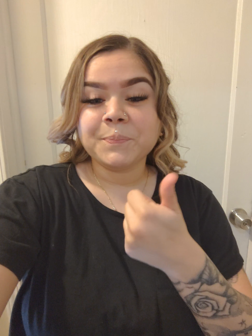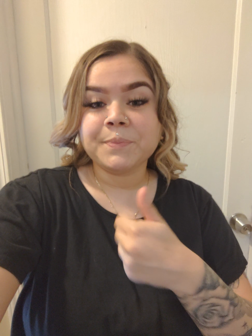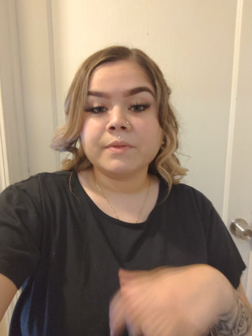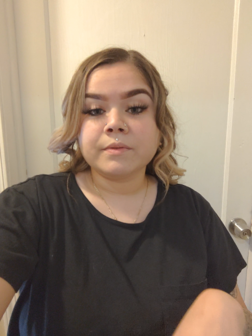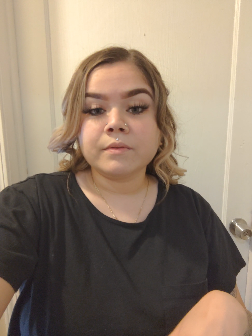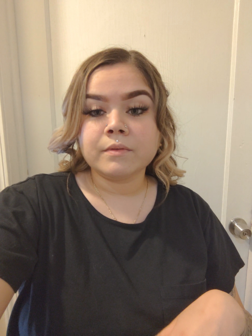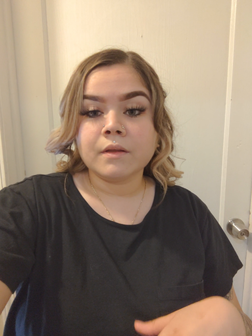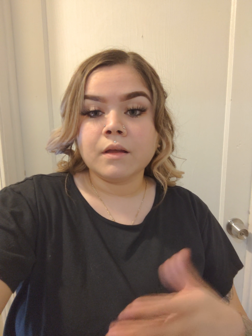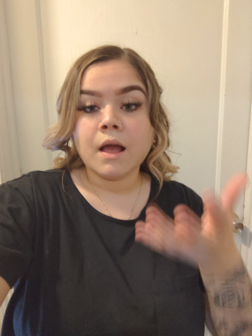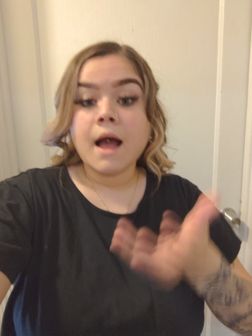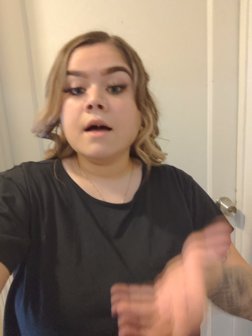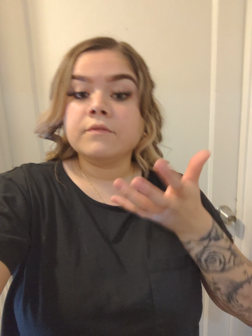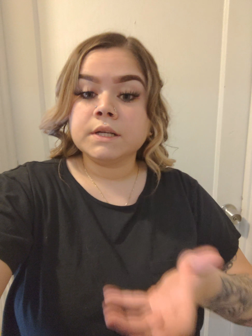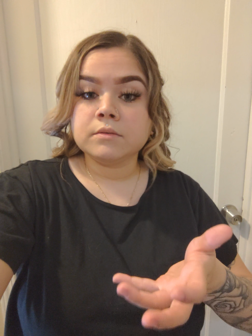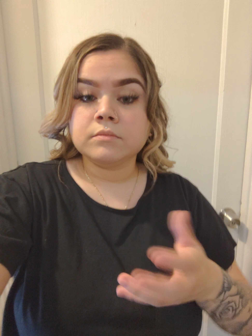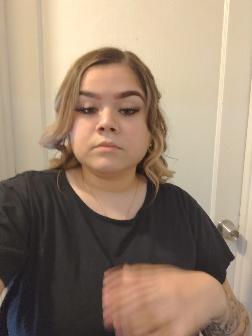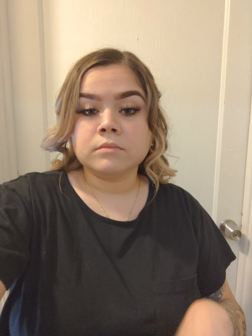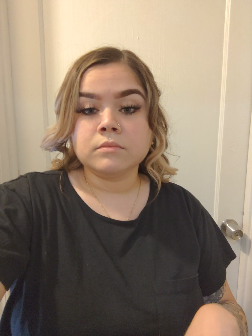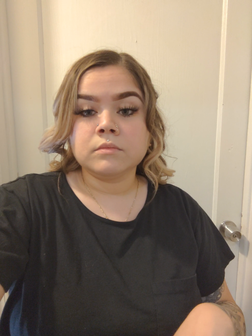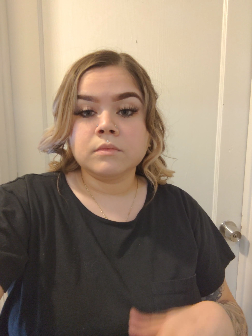heavy